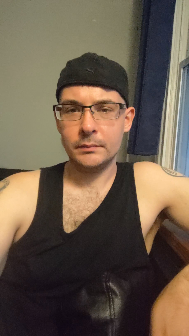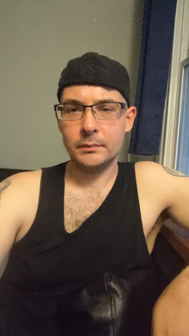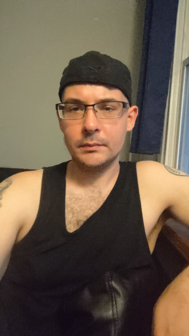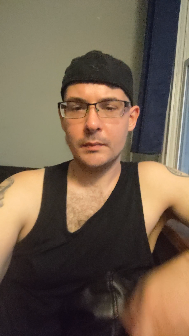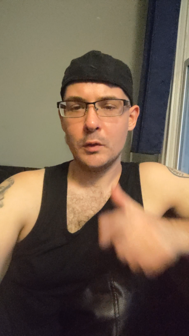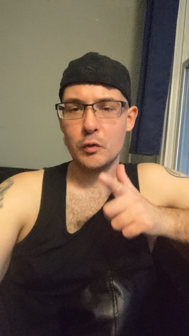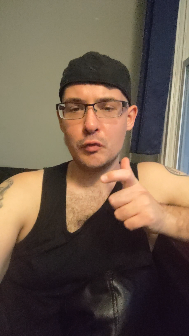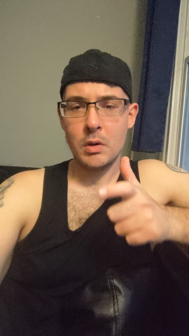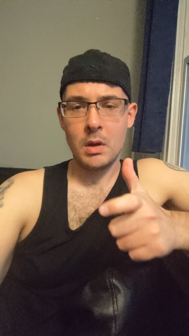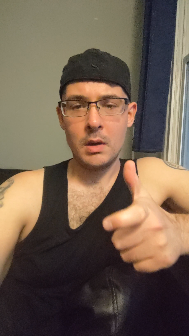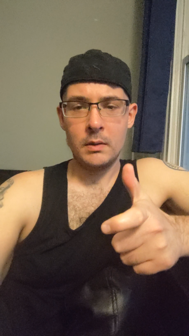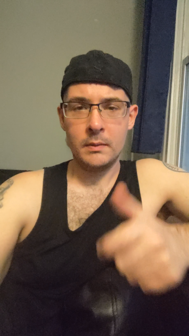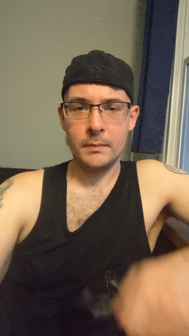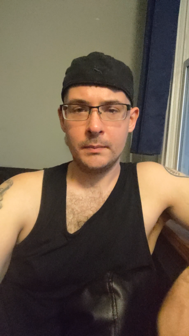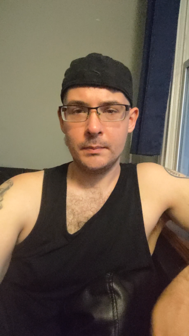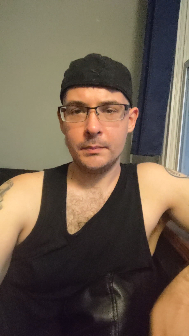run